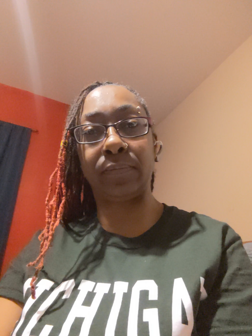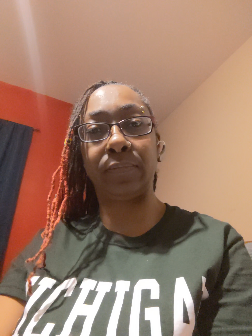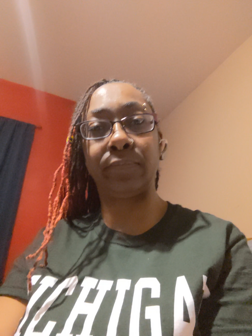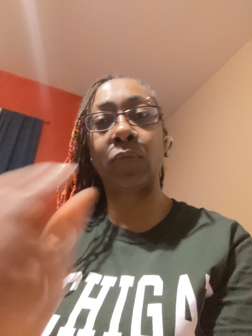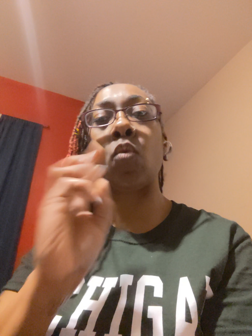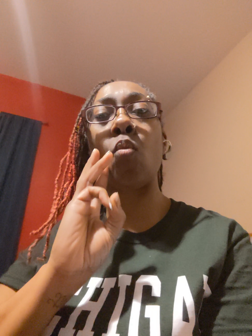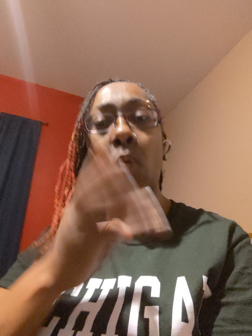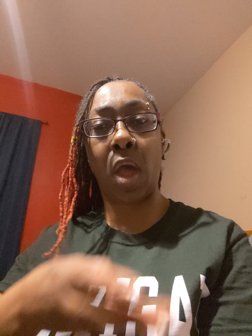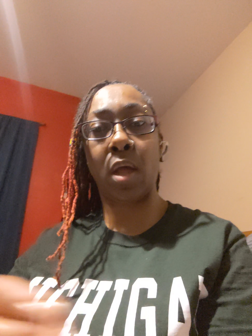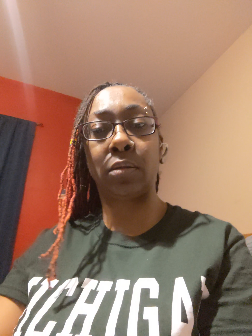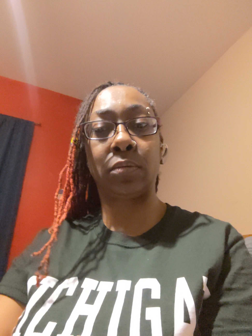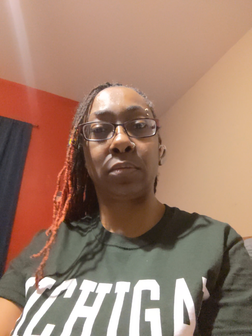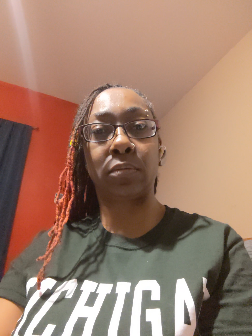will